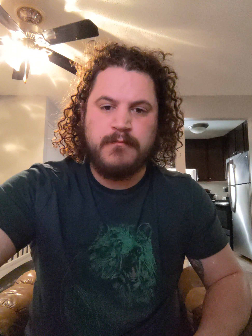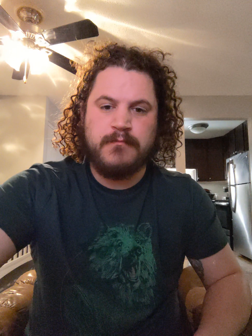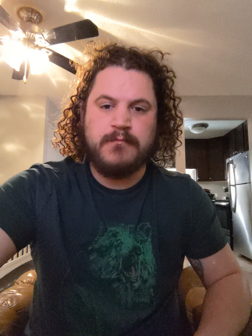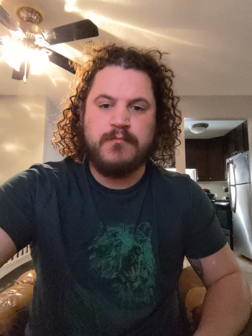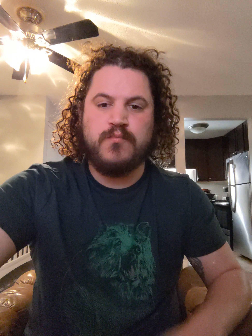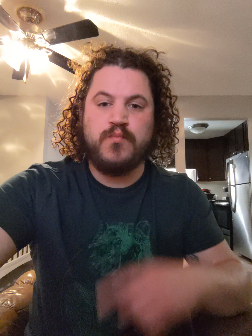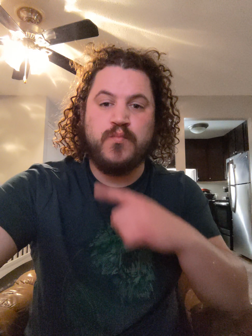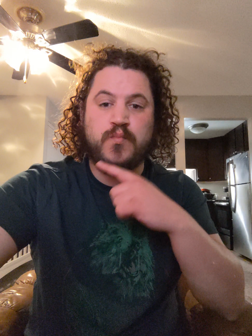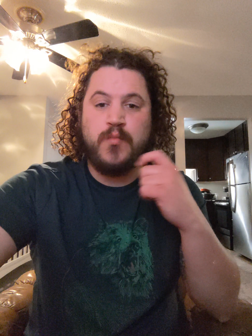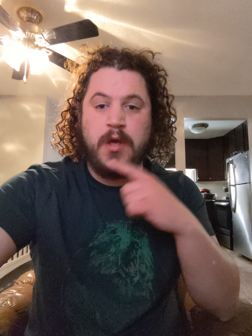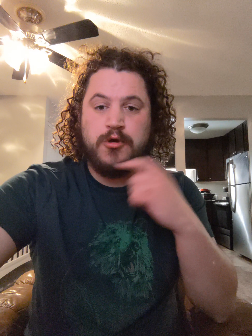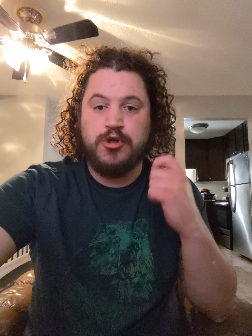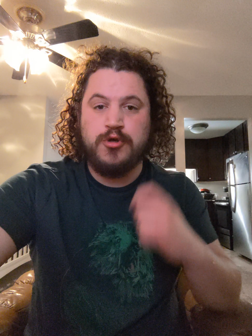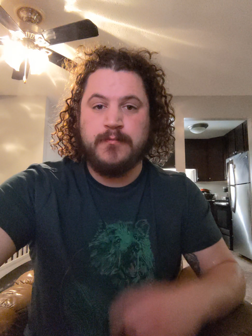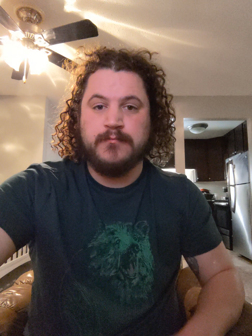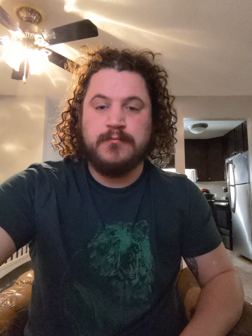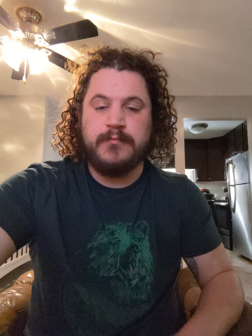dryer